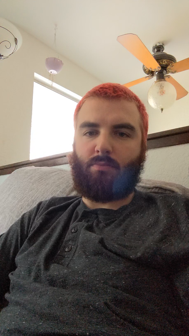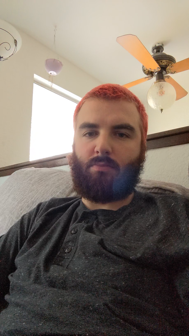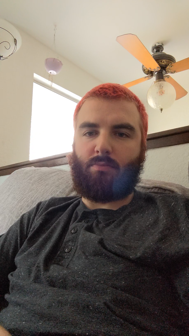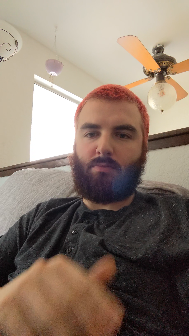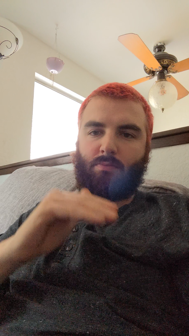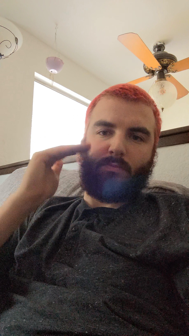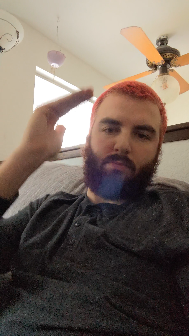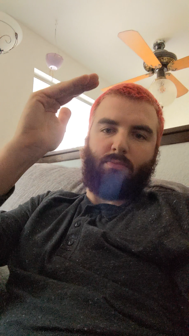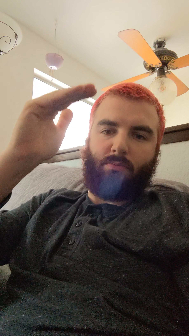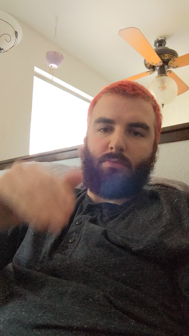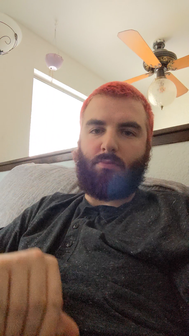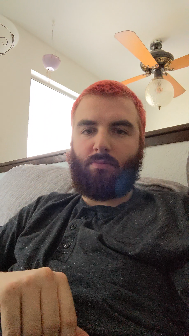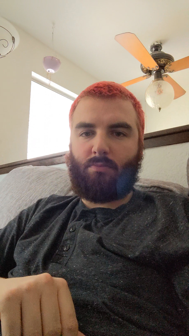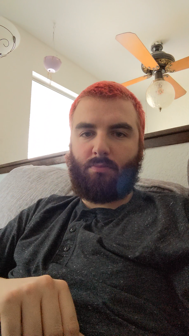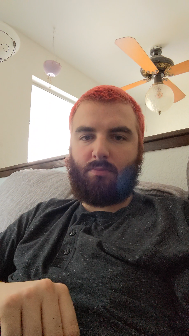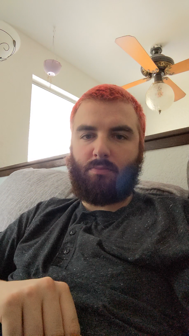big